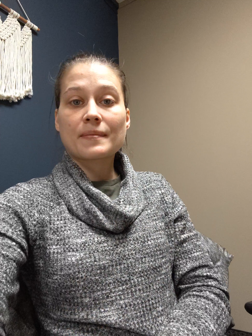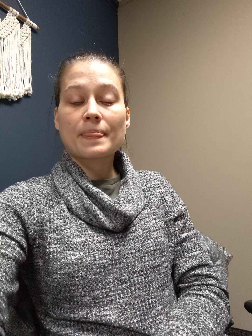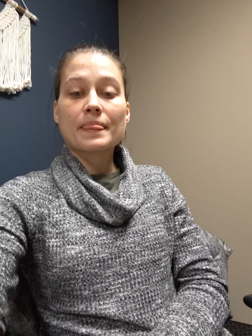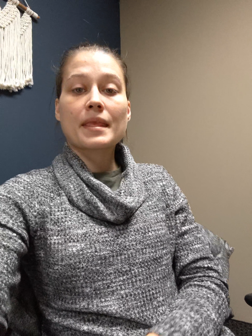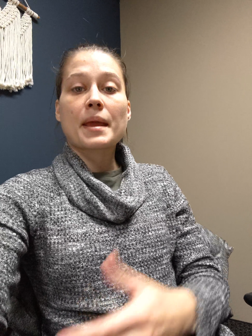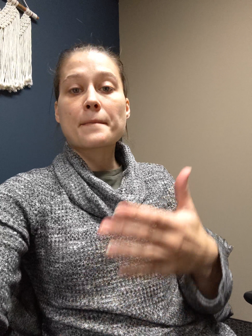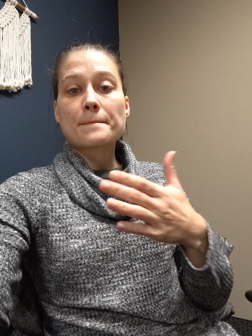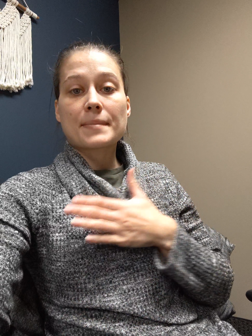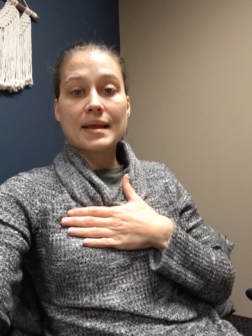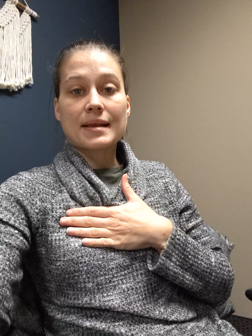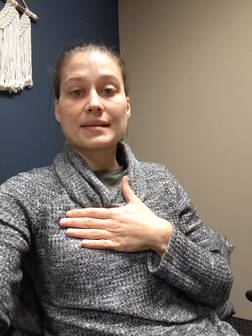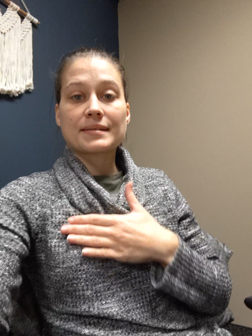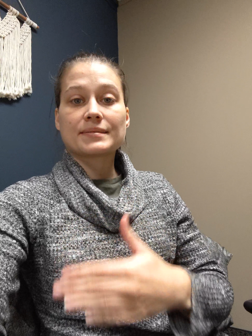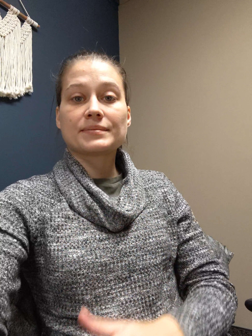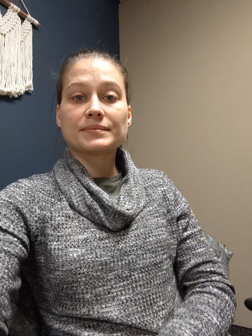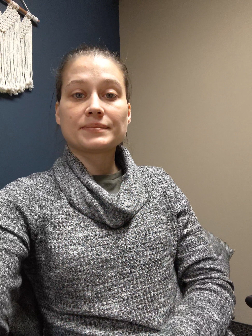my